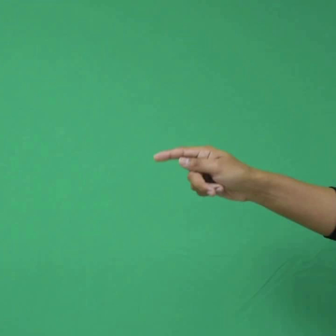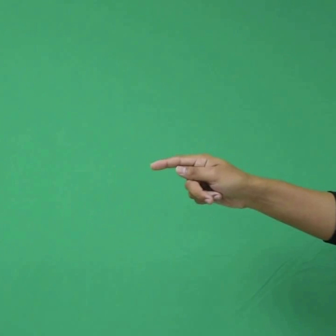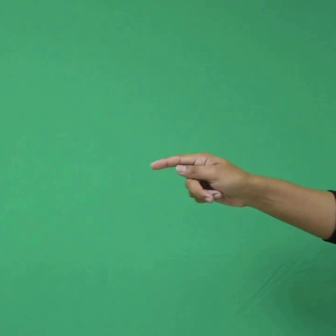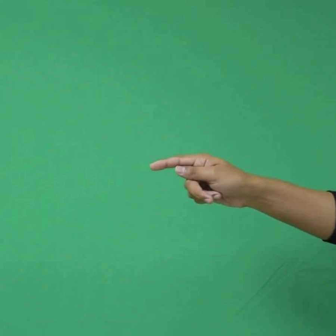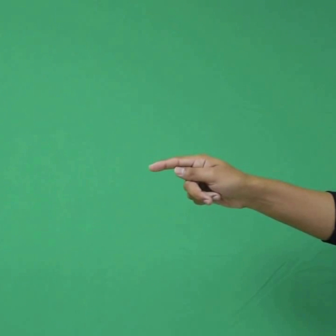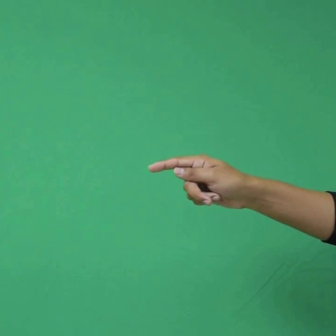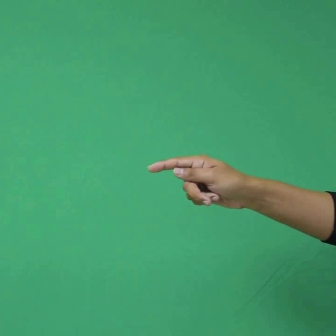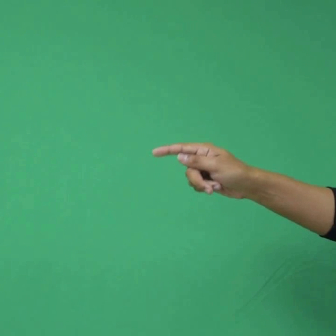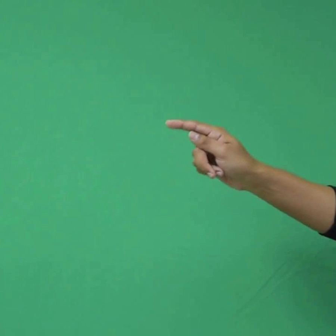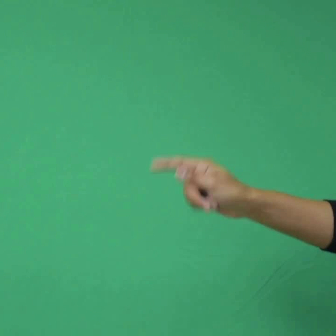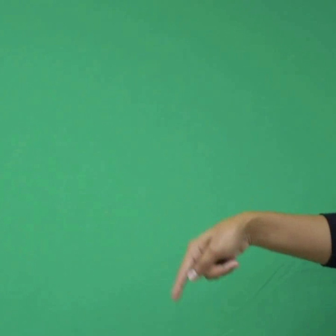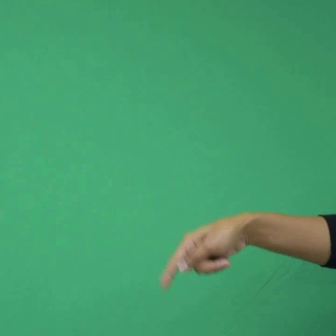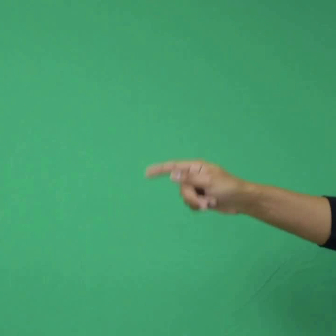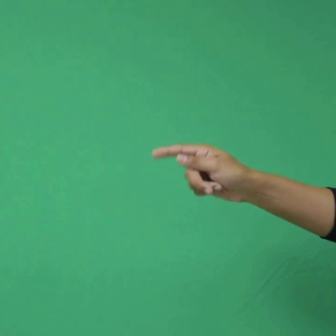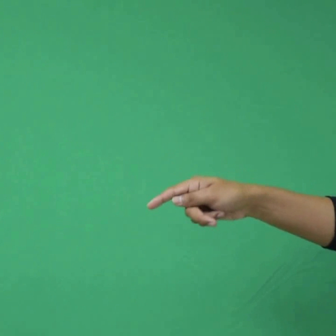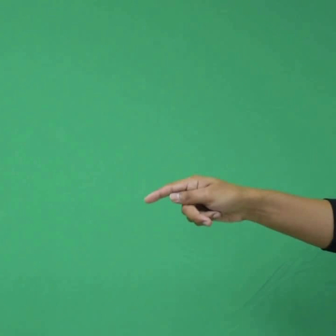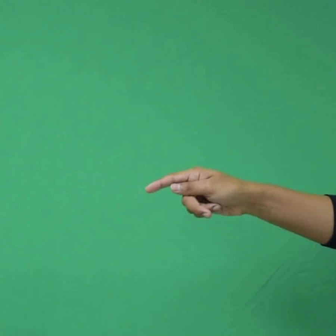K